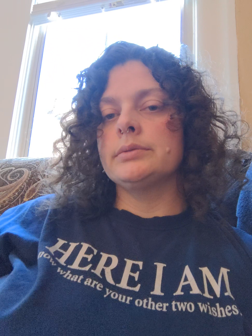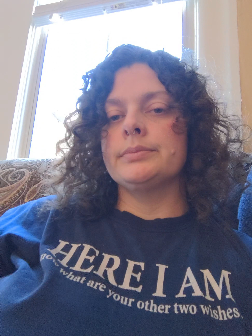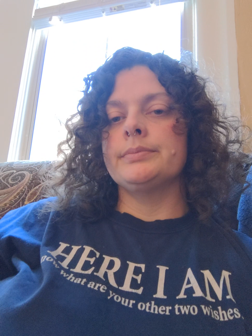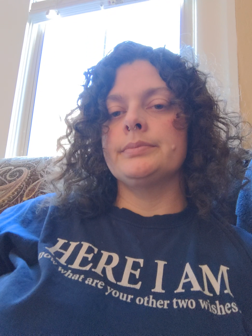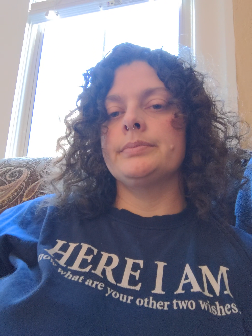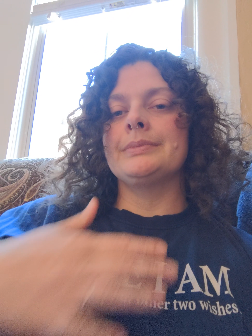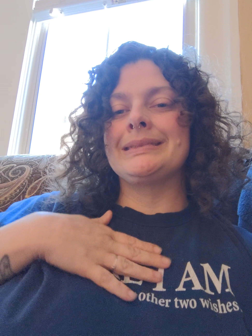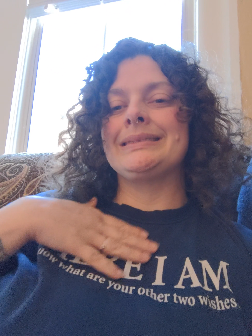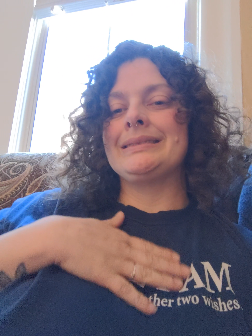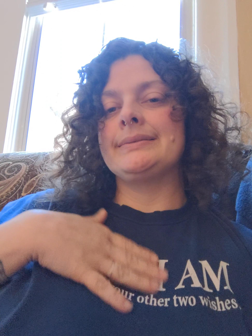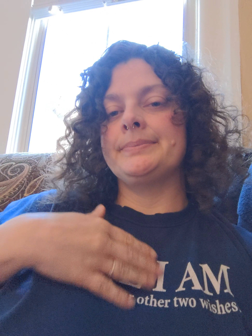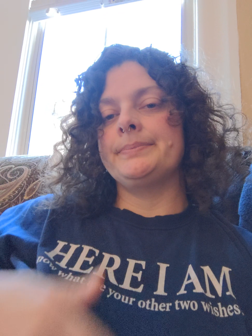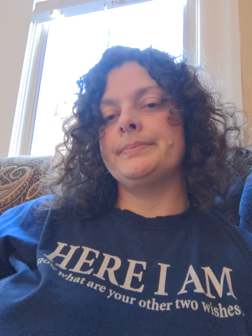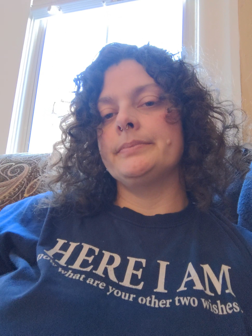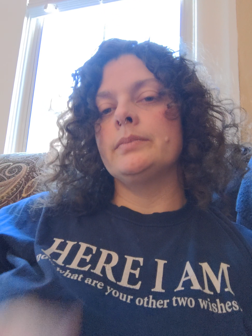please